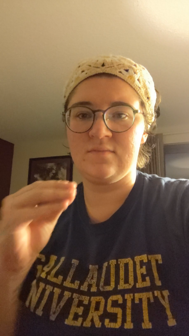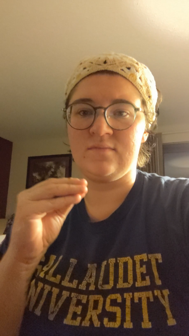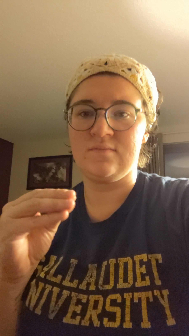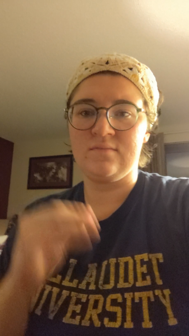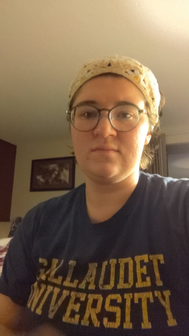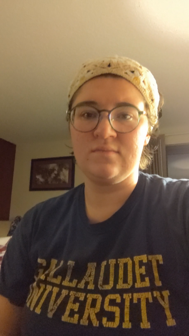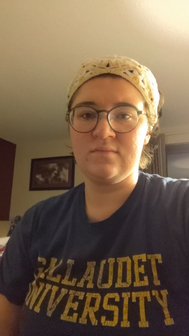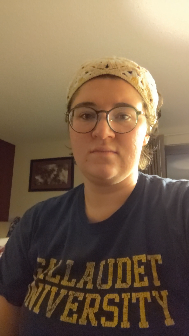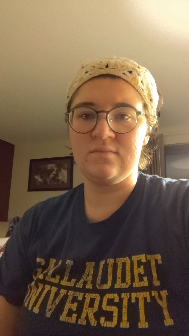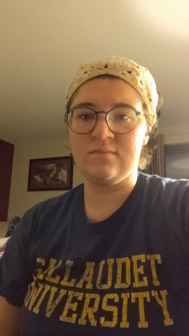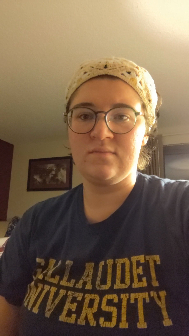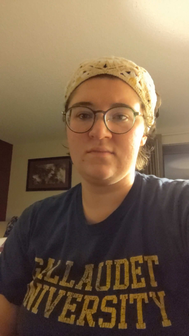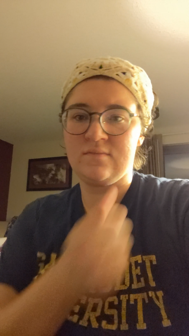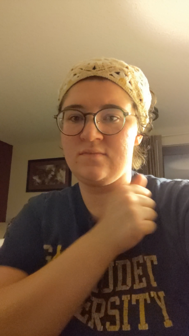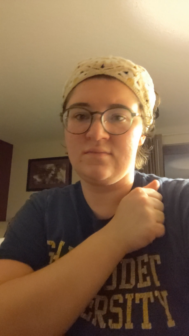hug